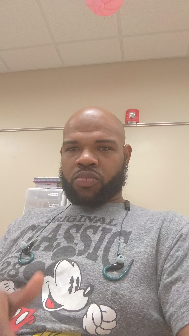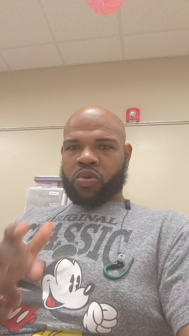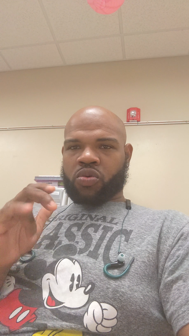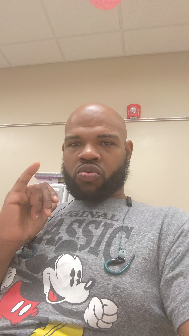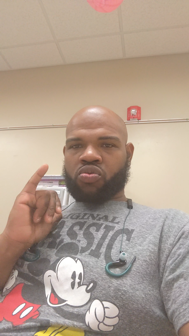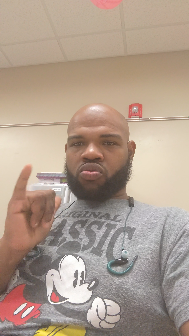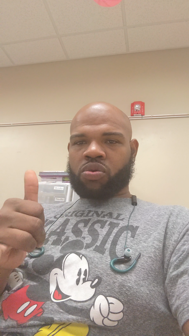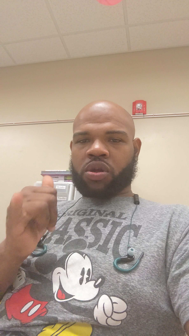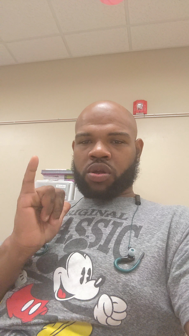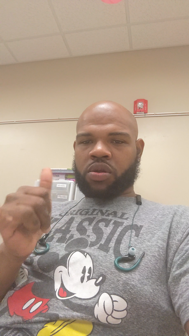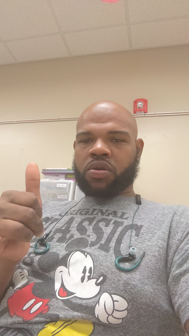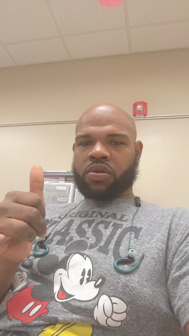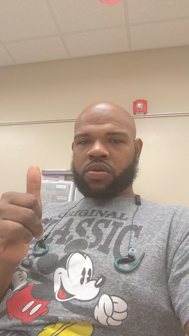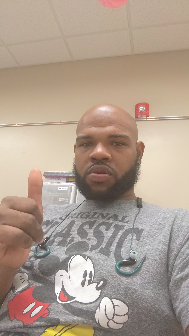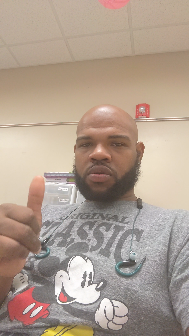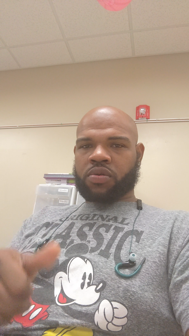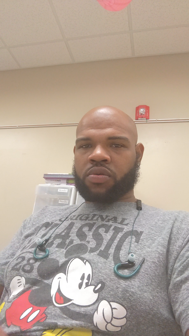rocking chair